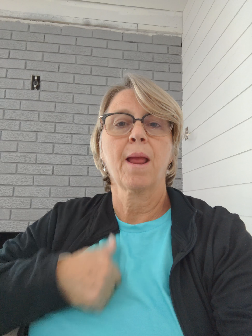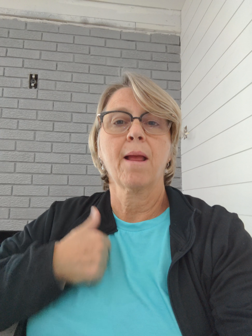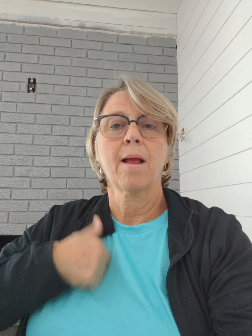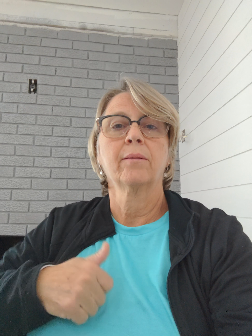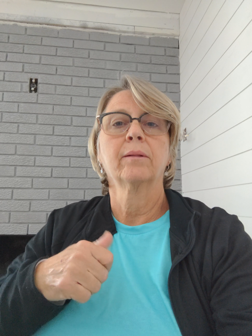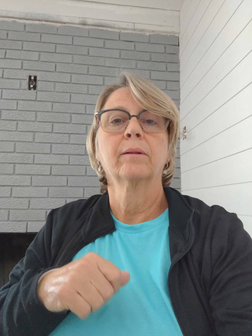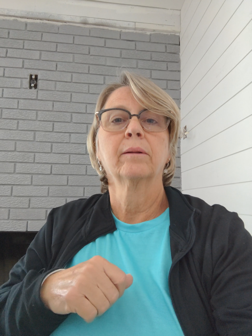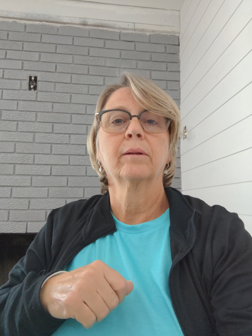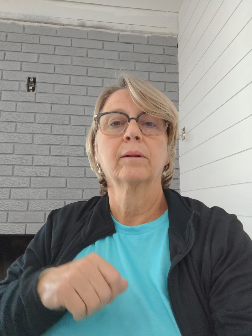bath